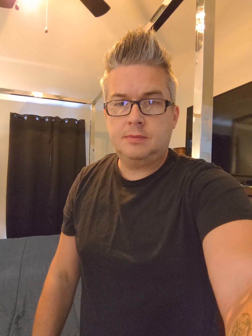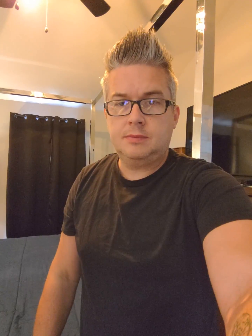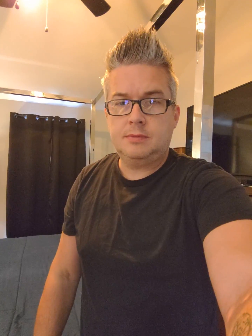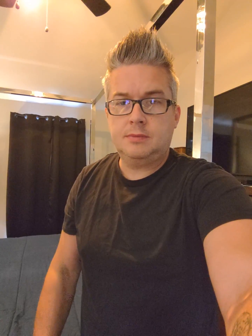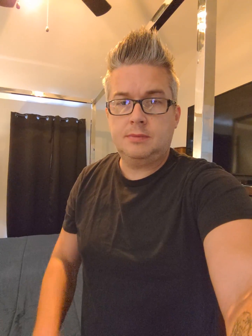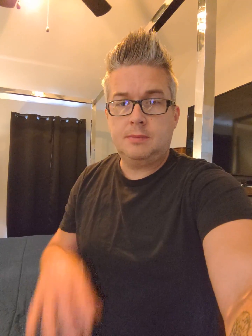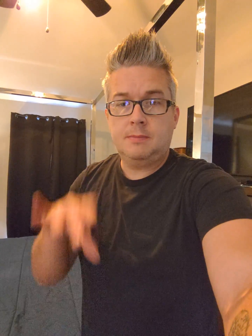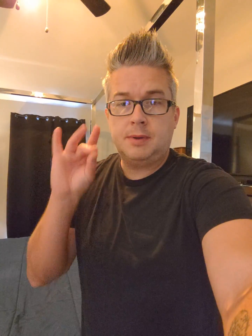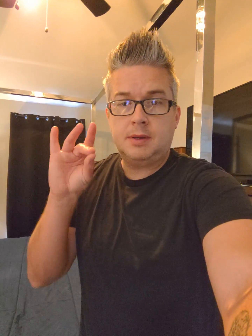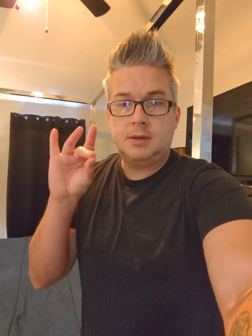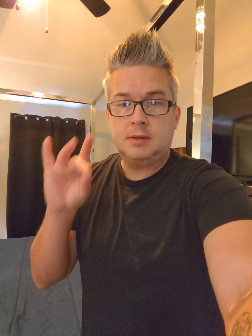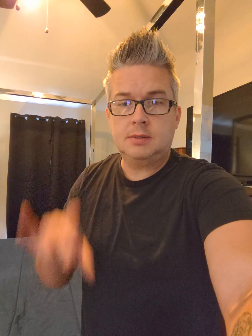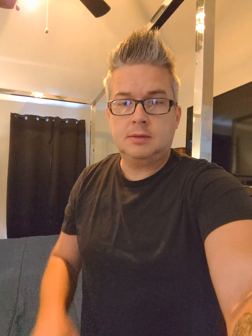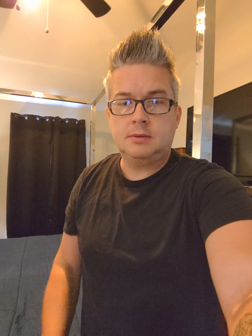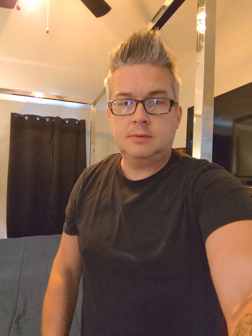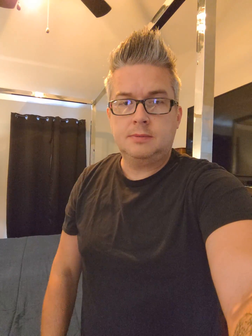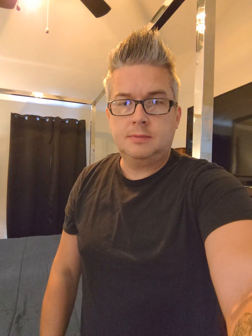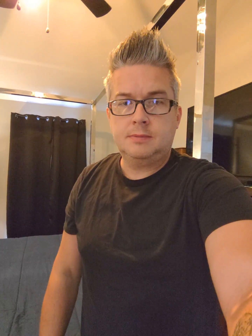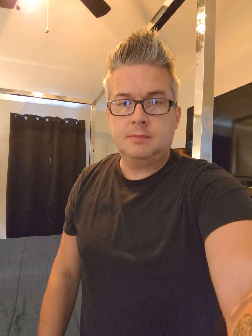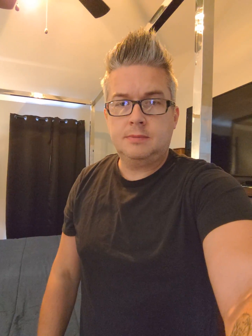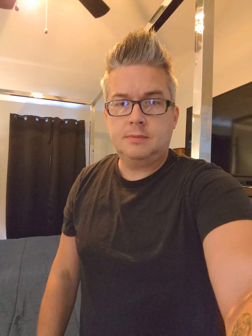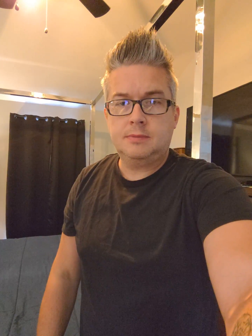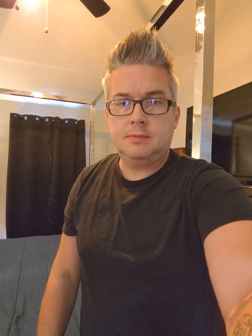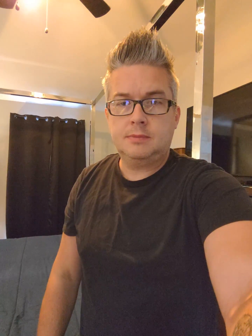pick